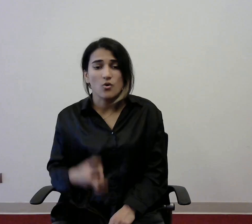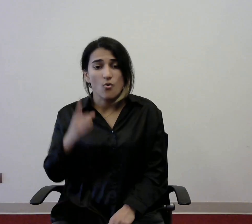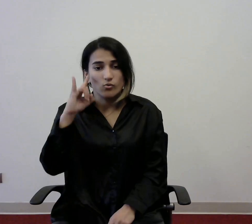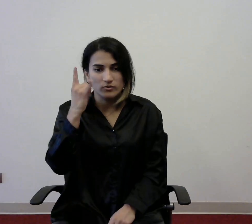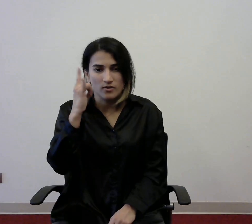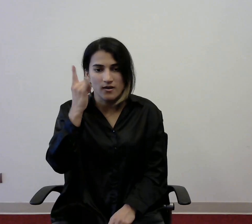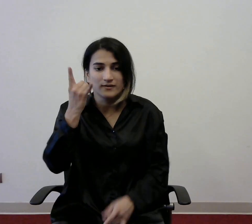uşaq